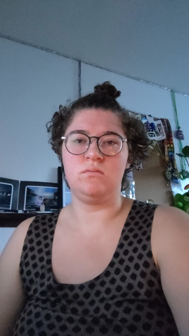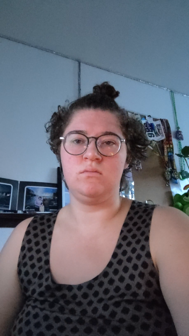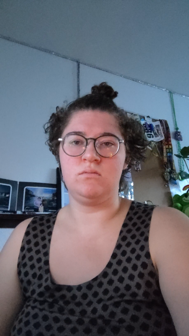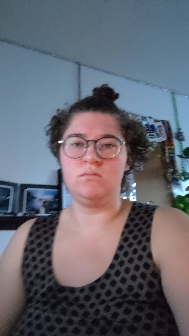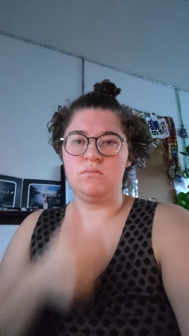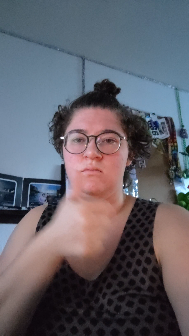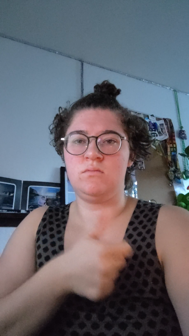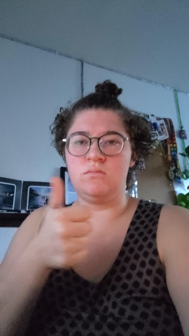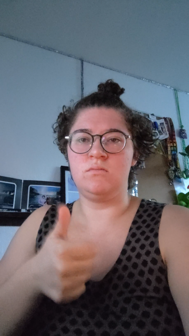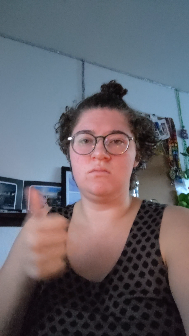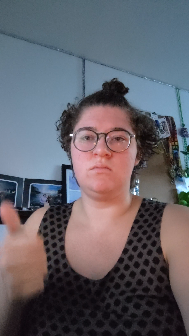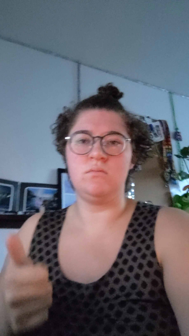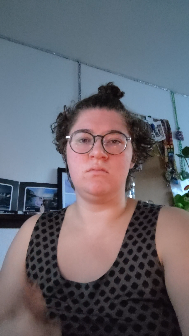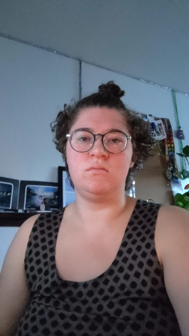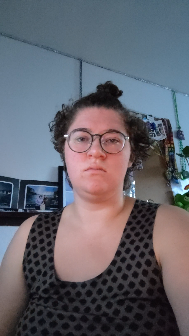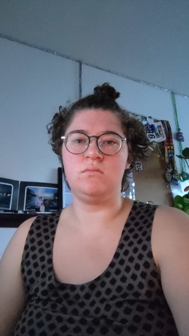each